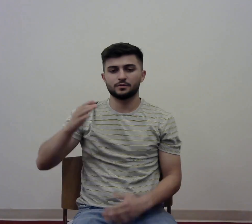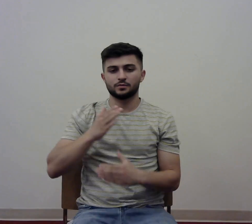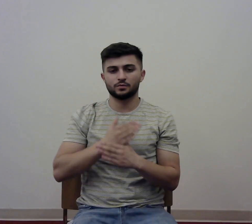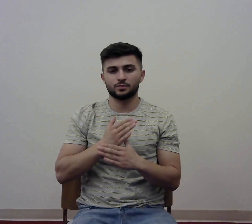kömək